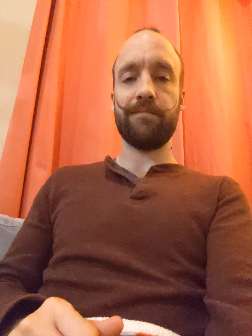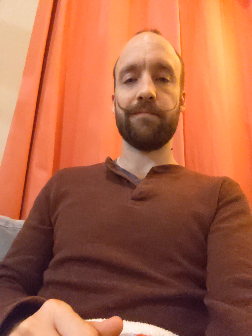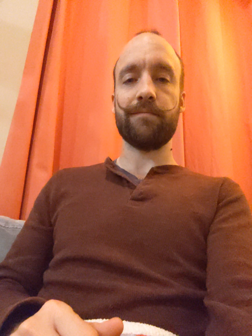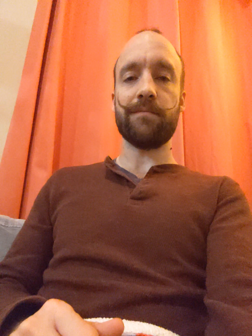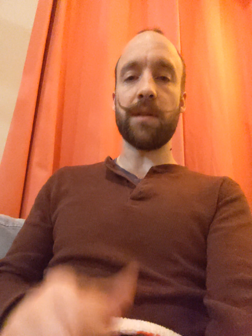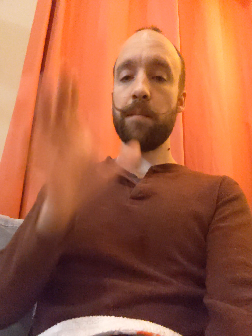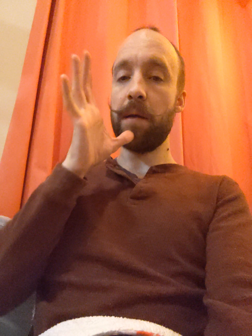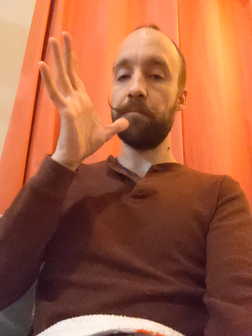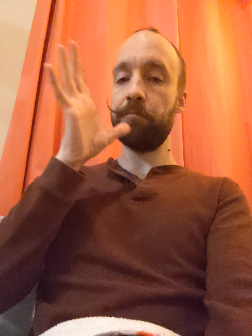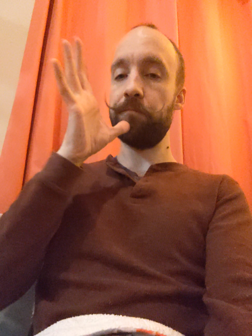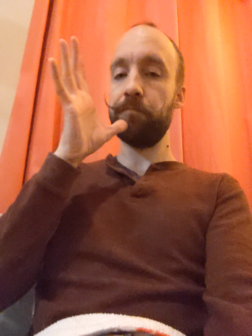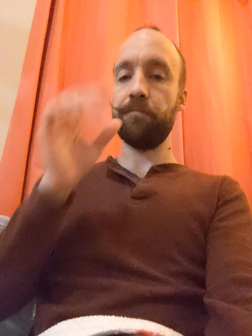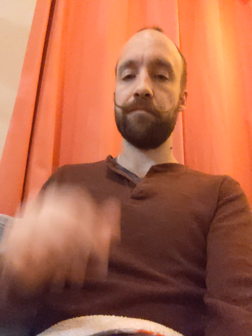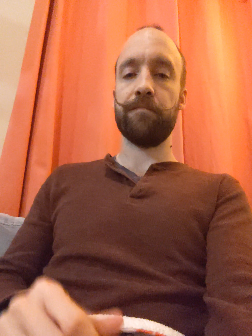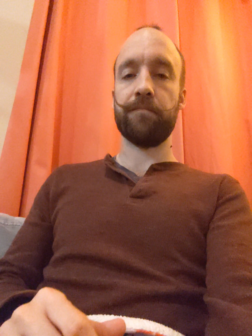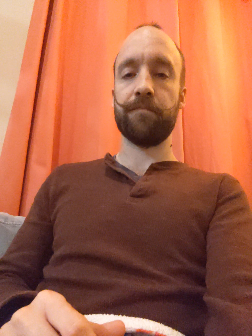mom